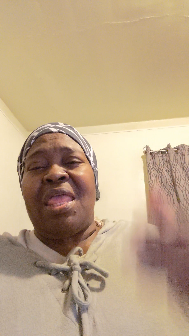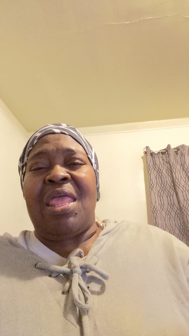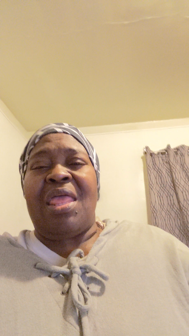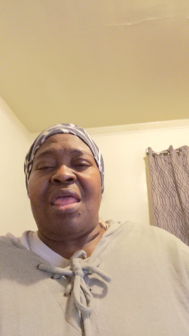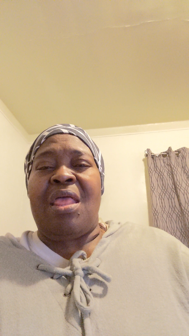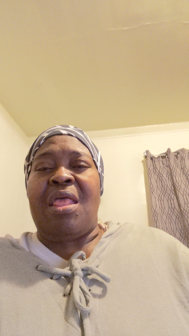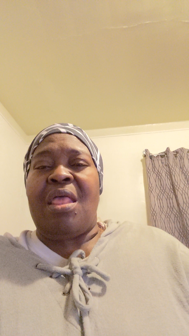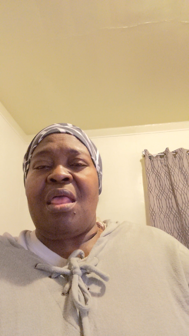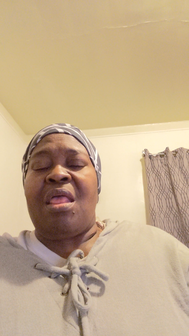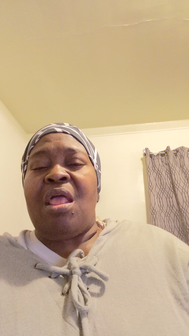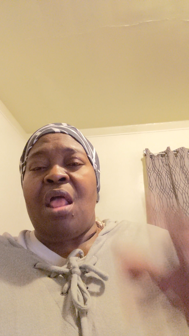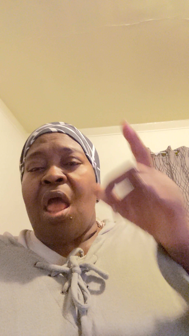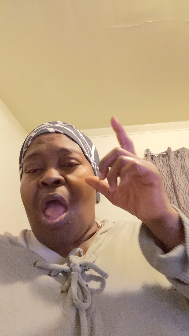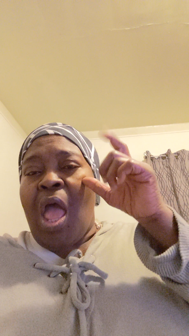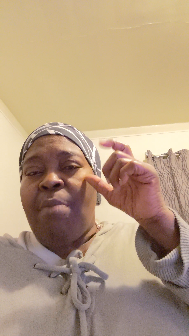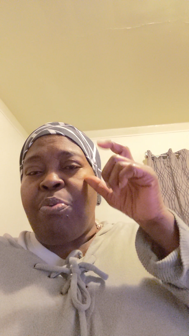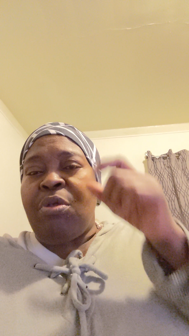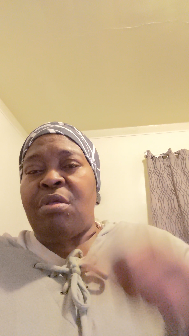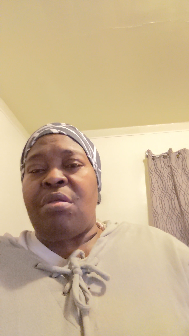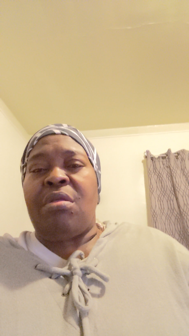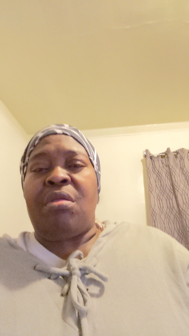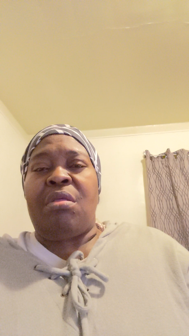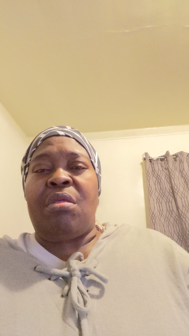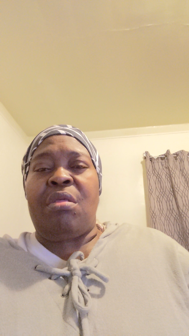camera